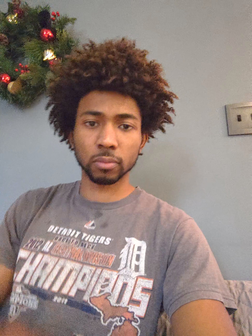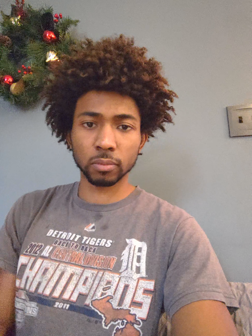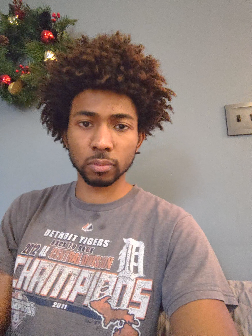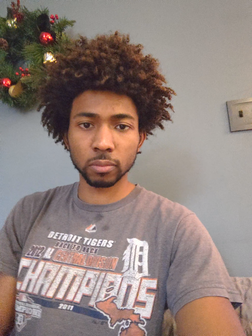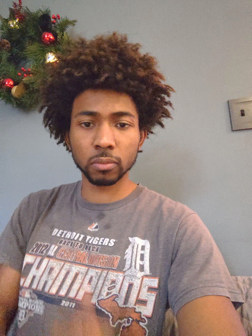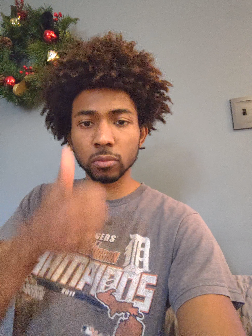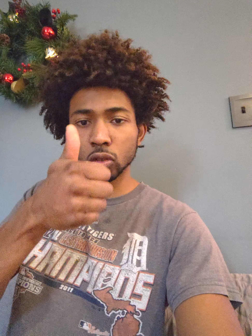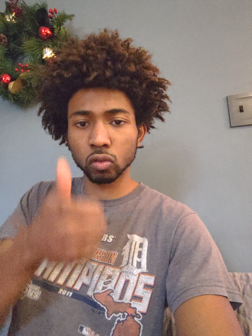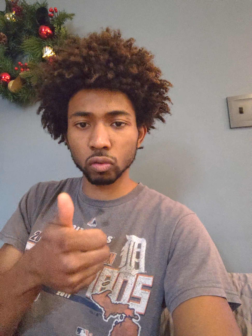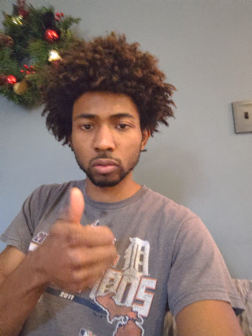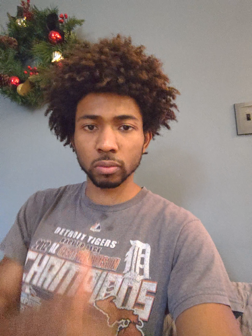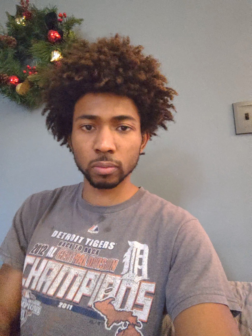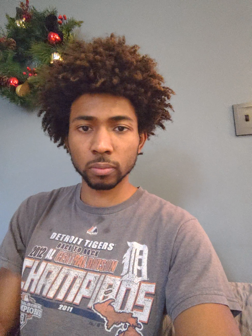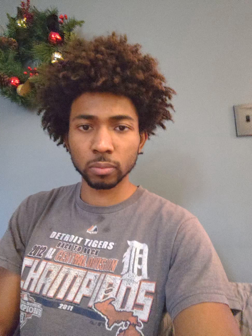every